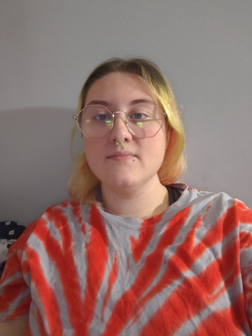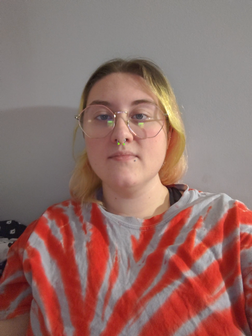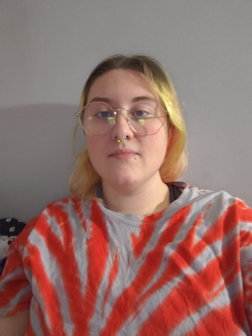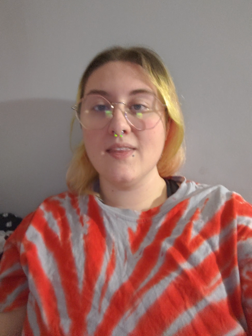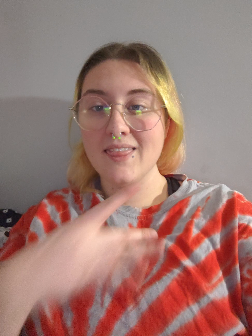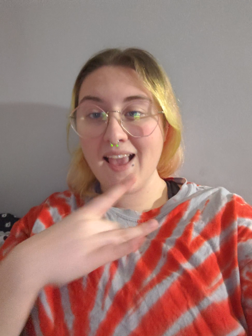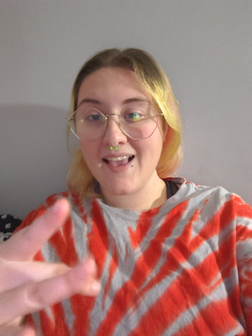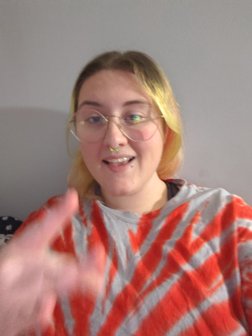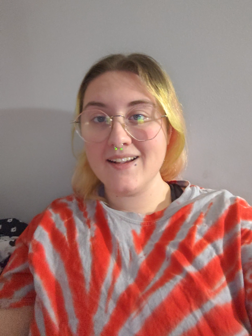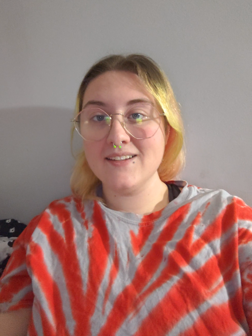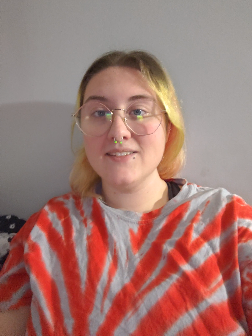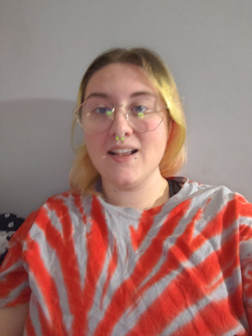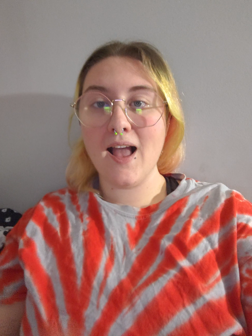like